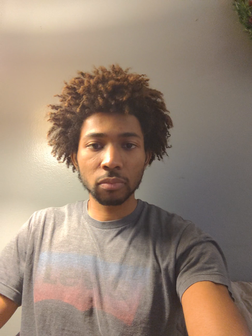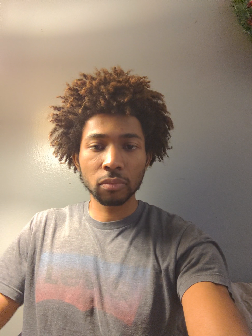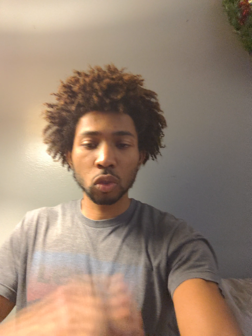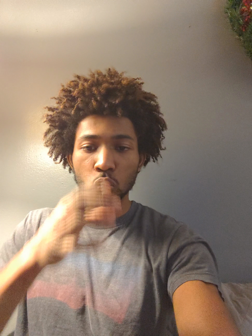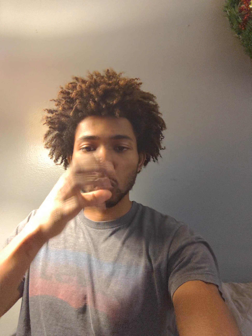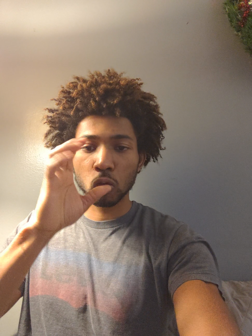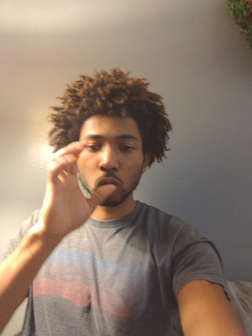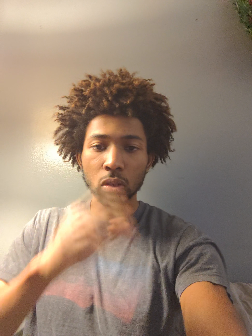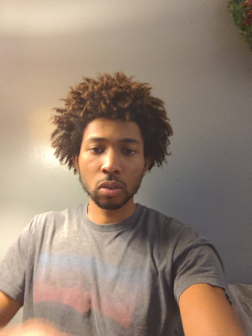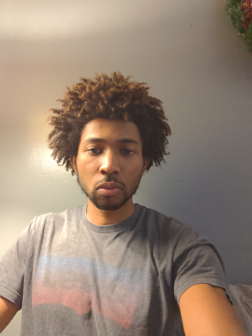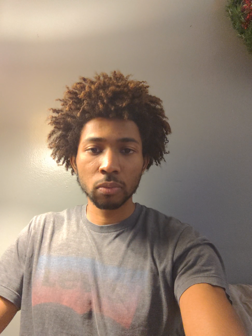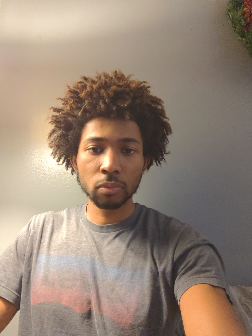drink